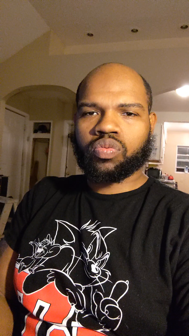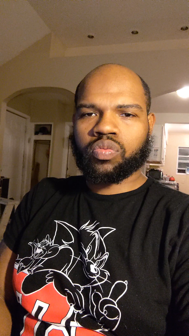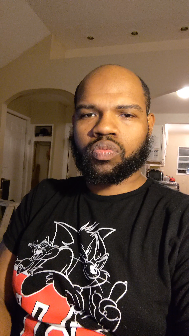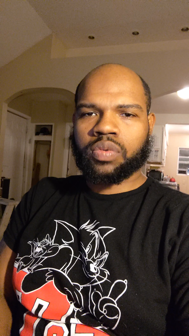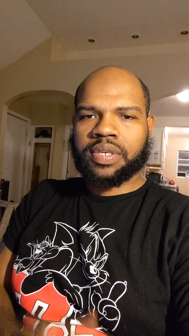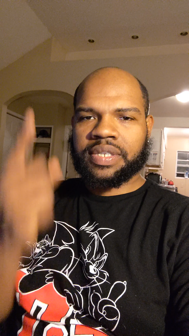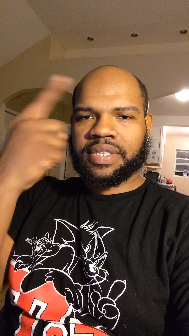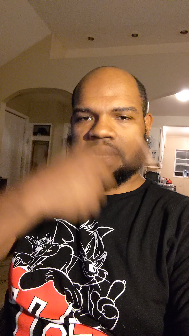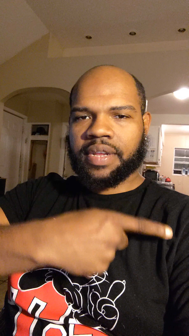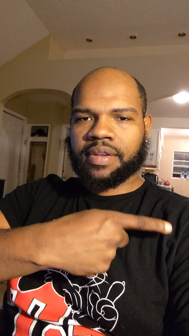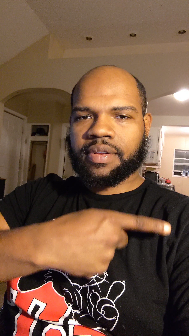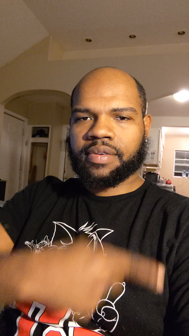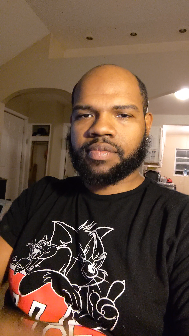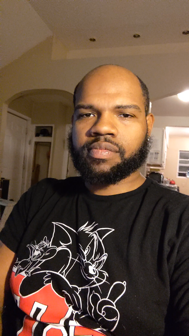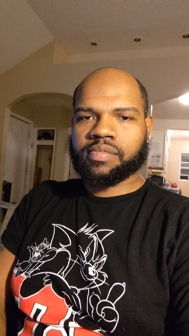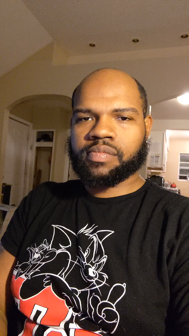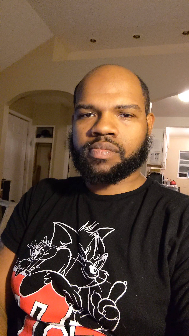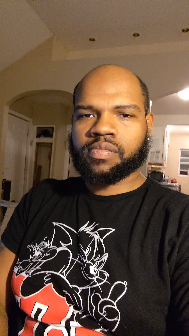day